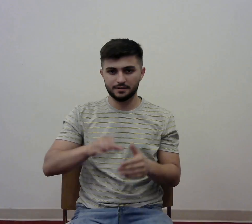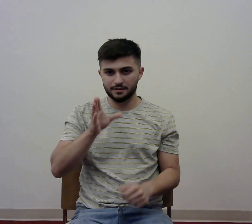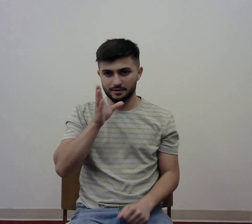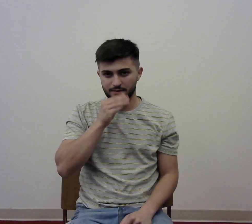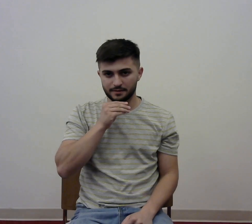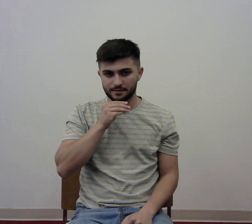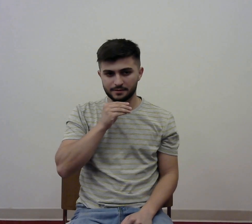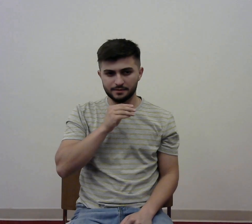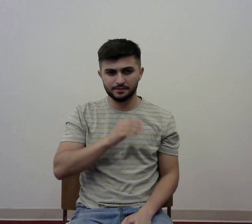bilər